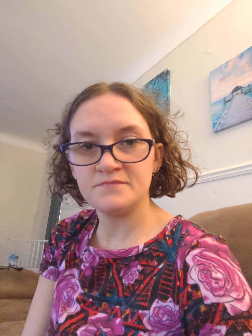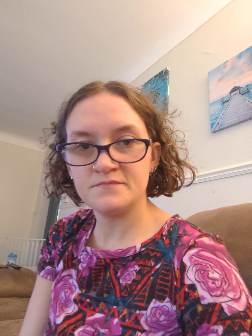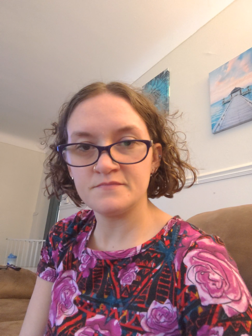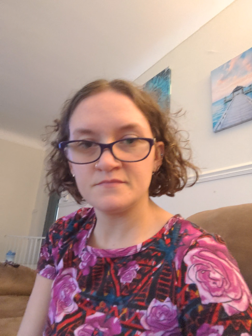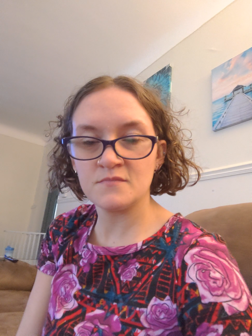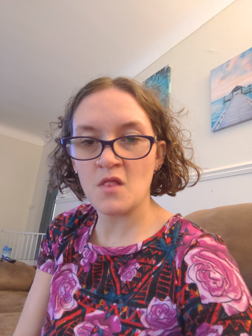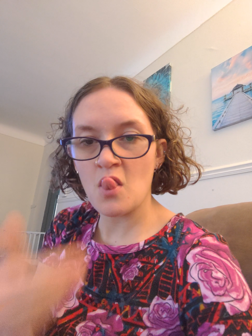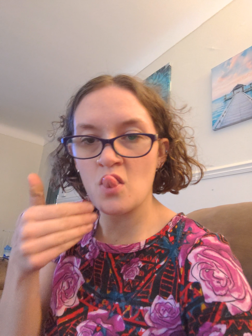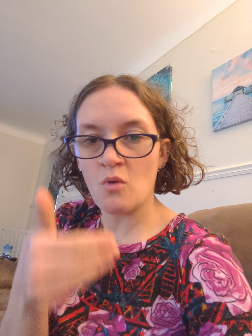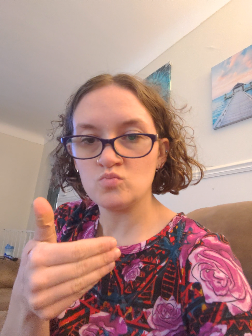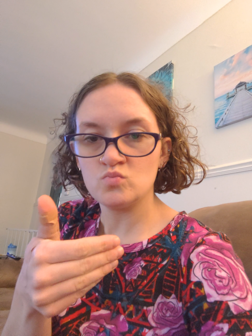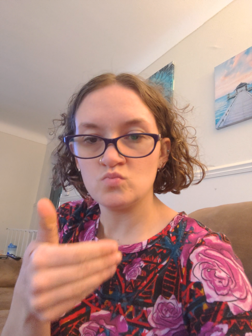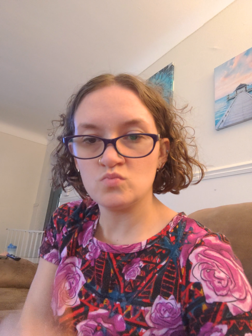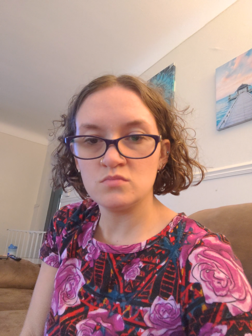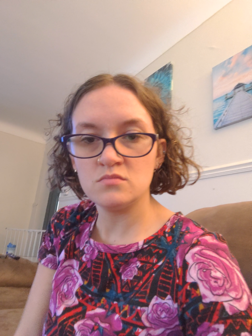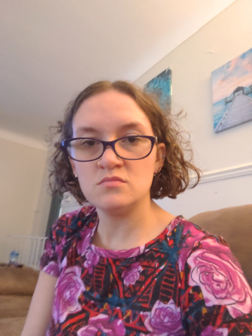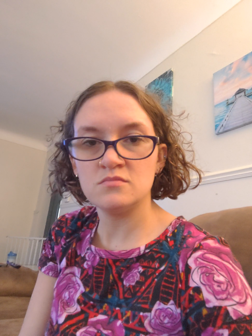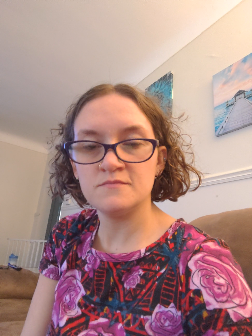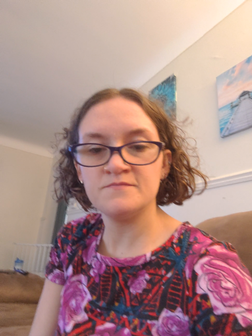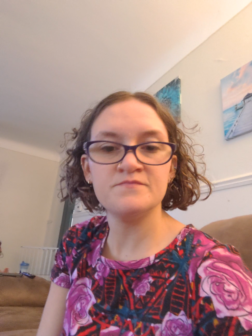close